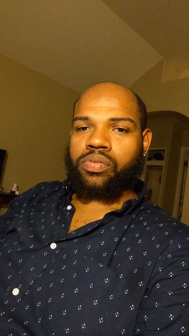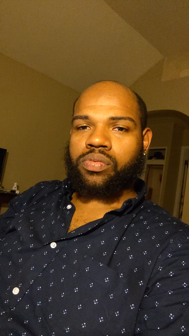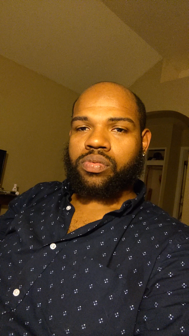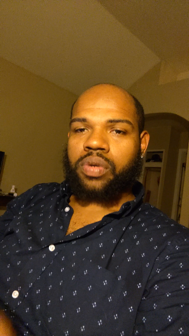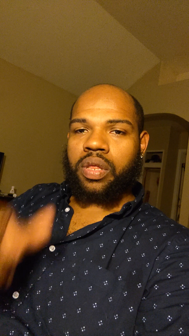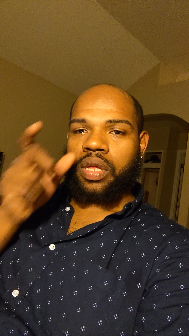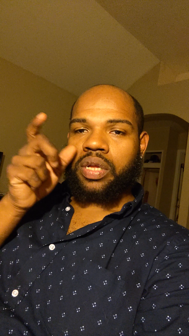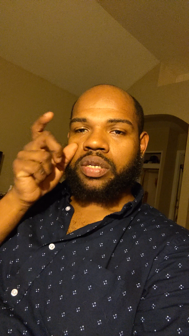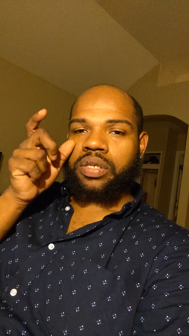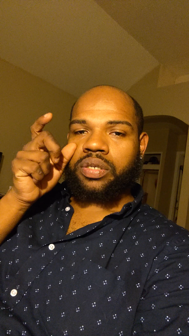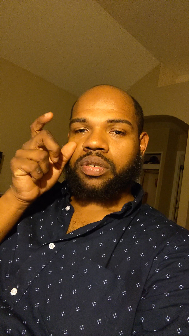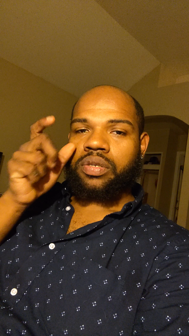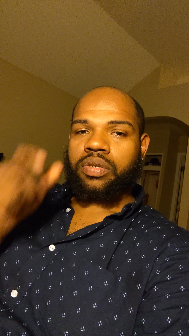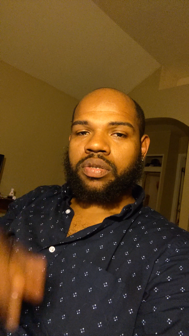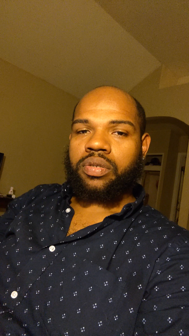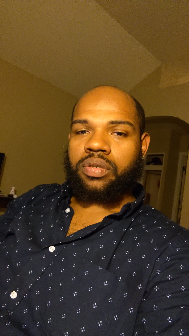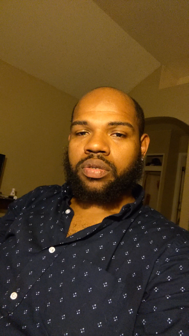glasses